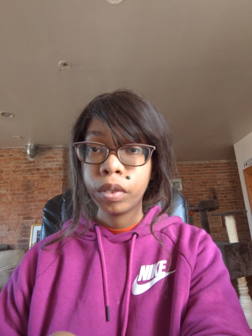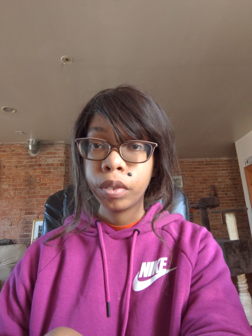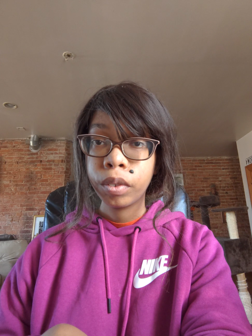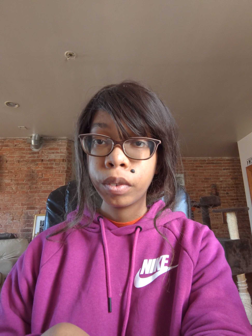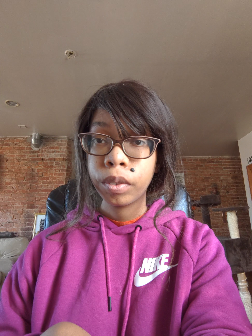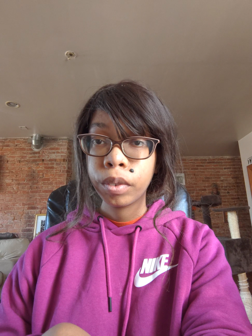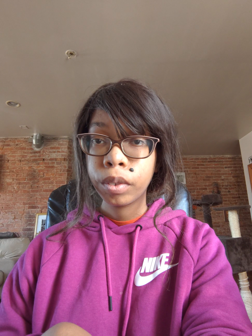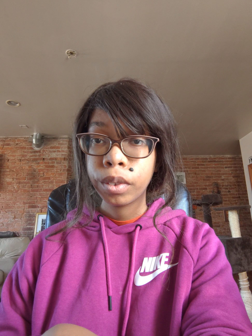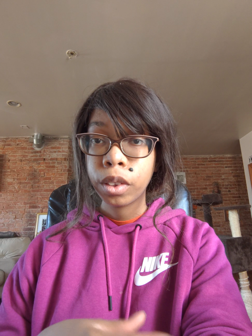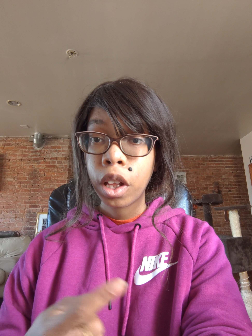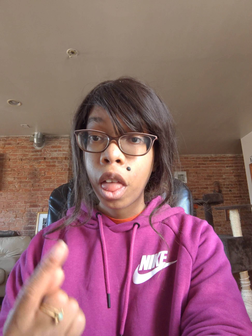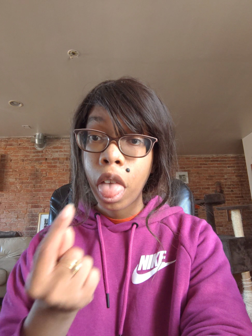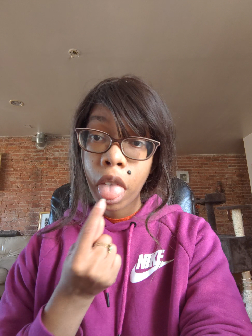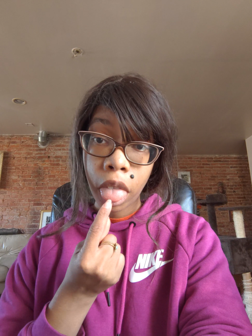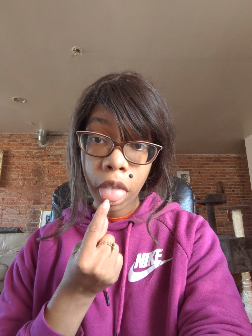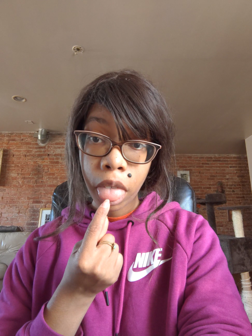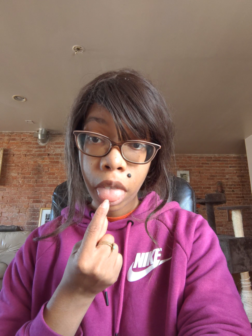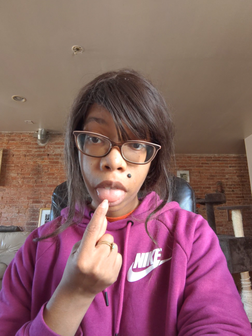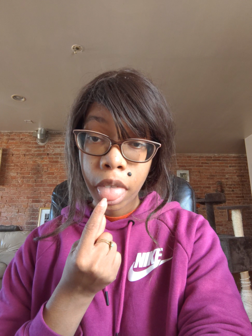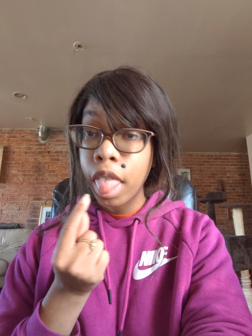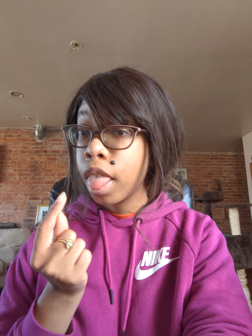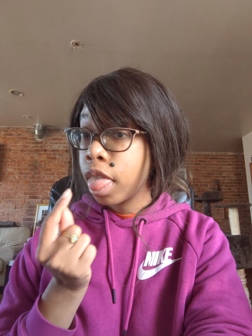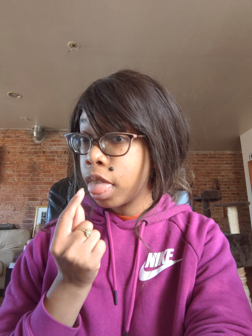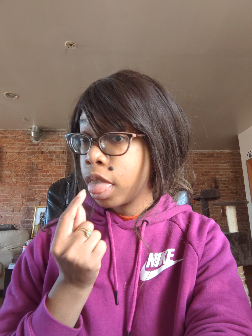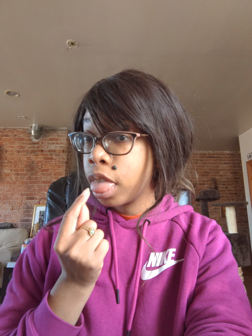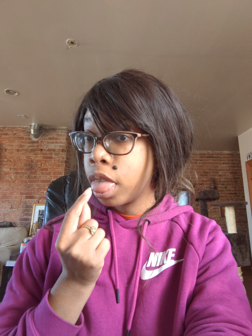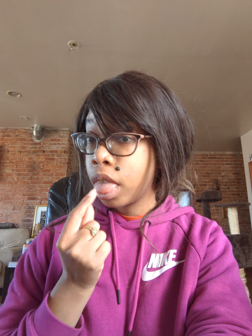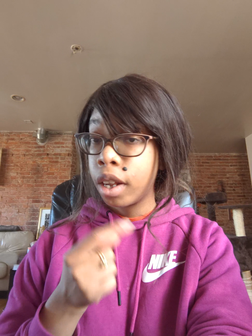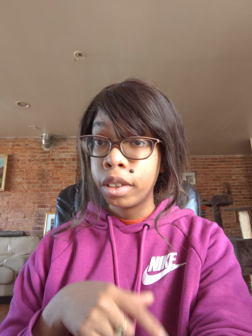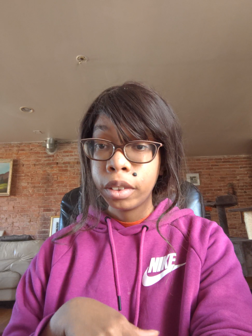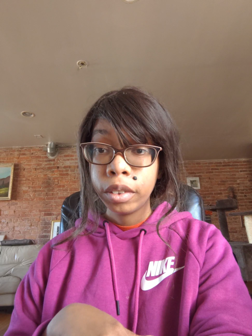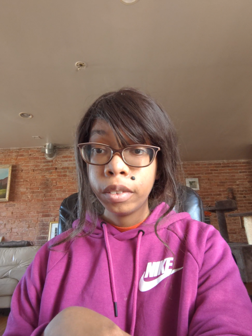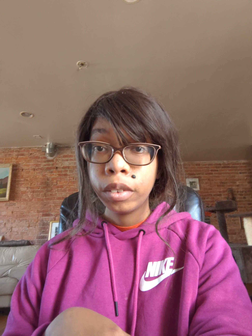tongue